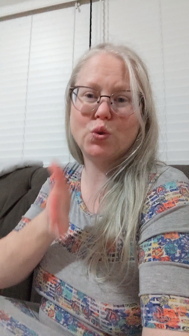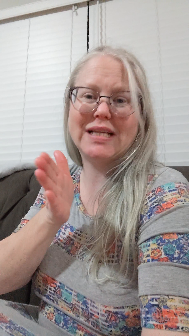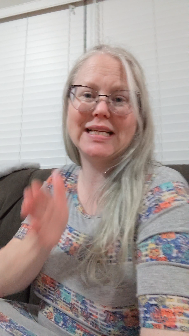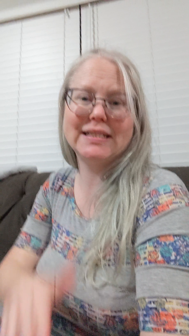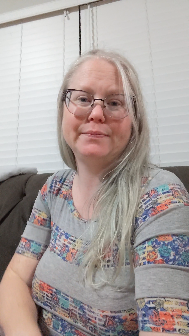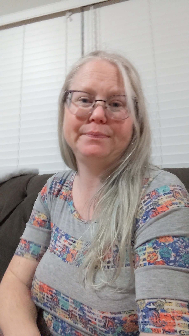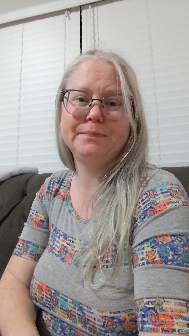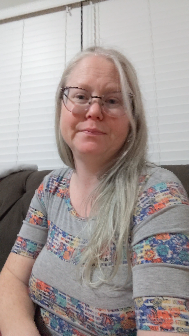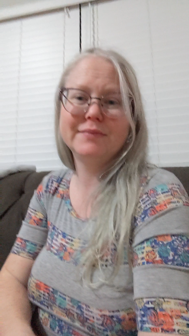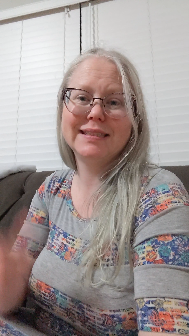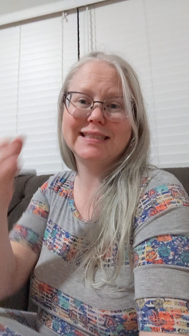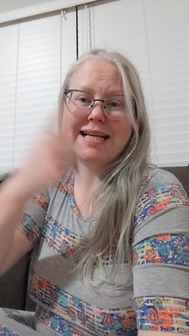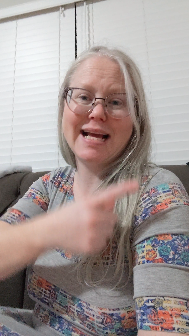day